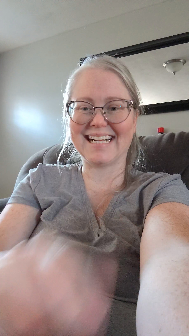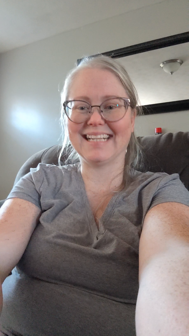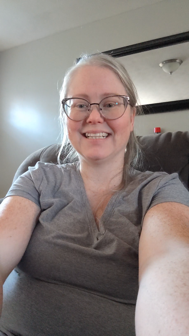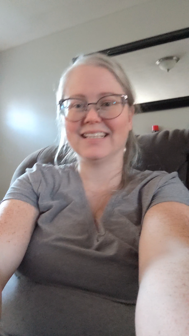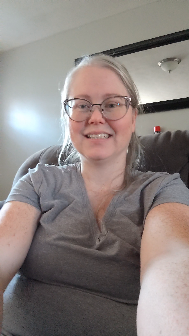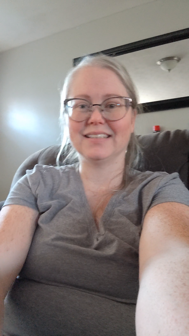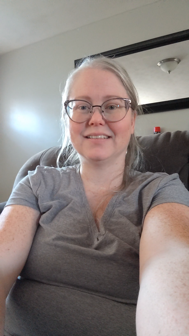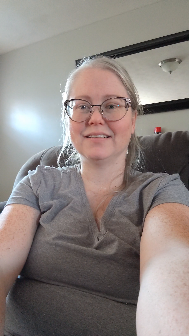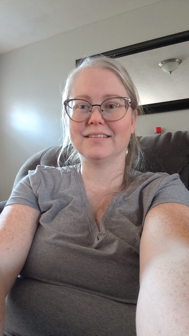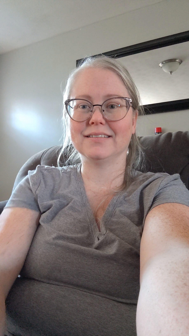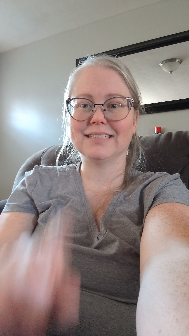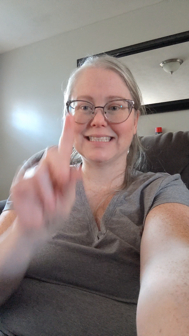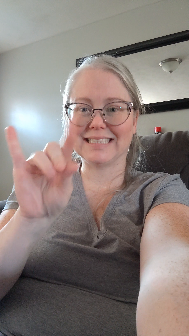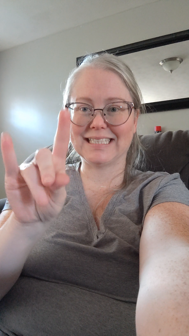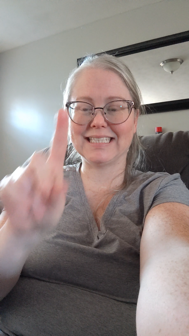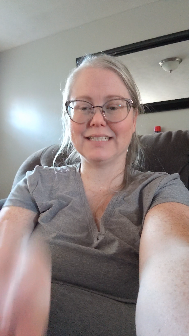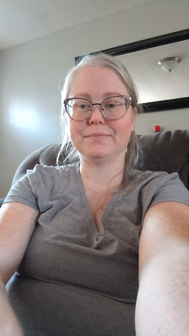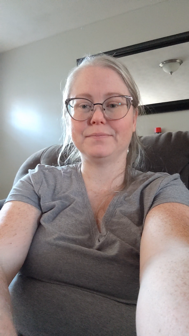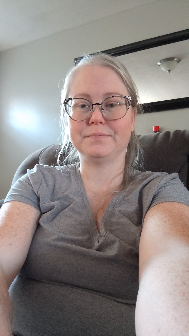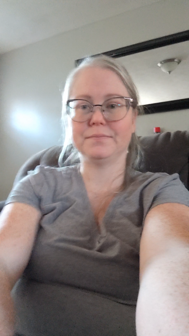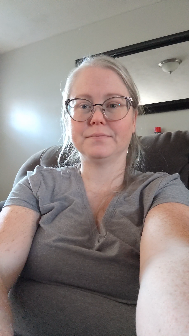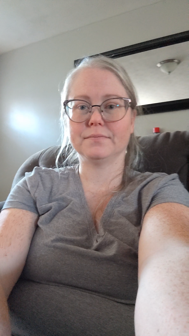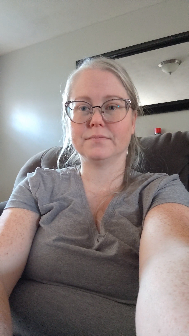did